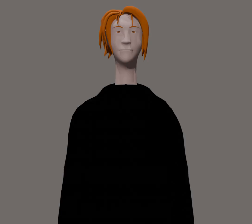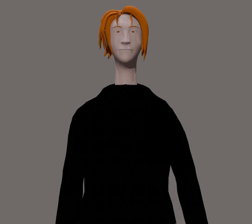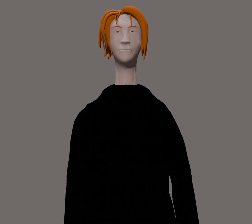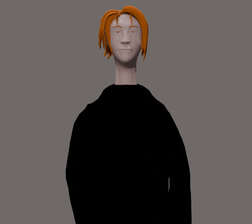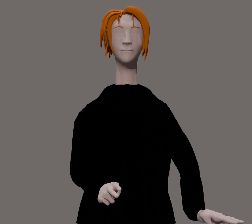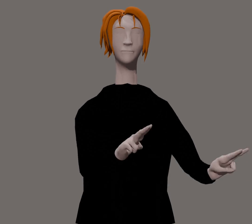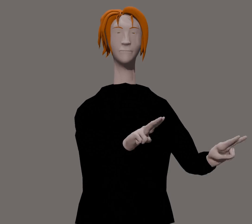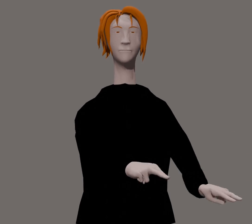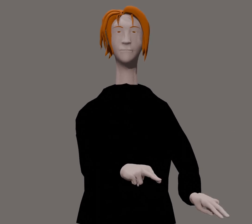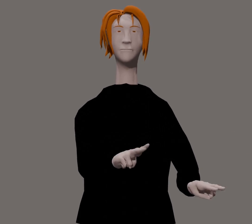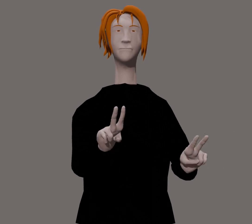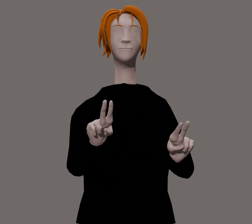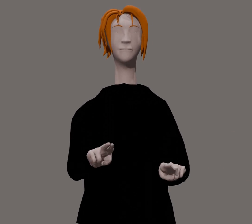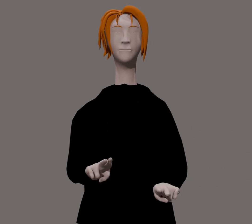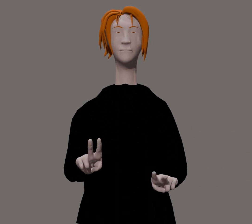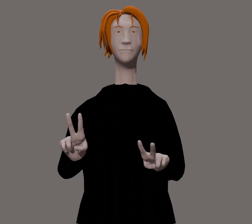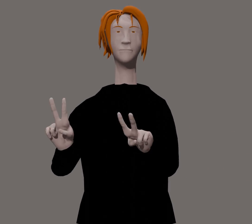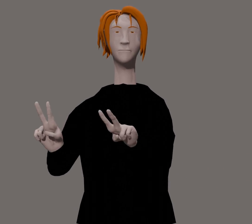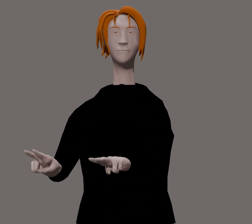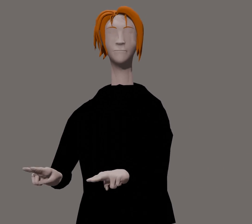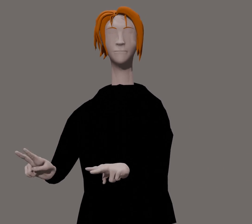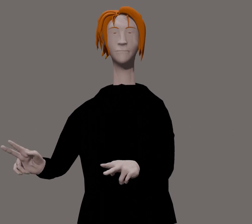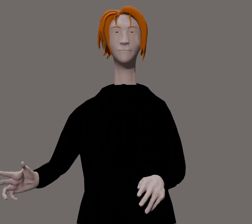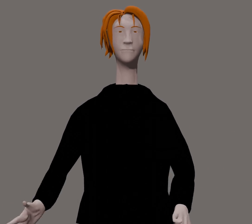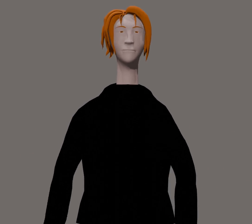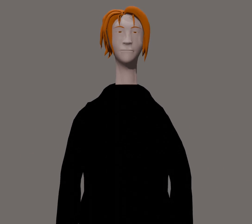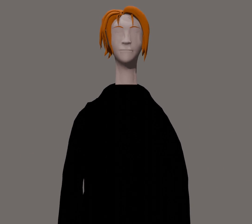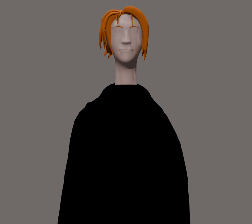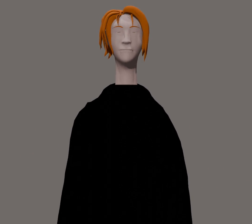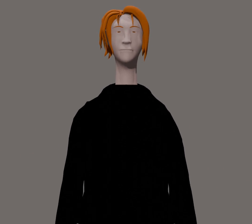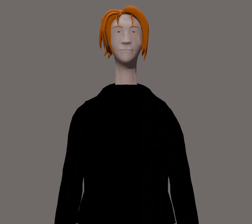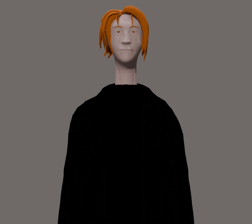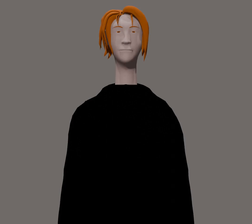Browse Look Around